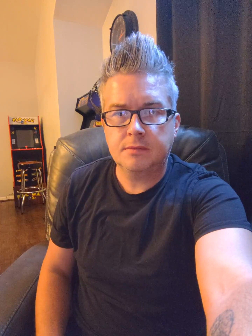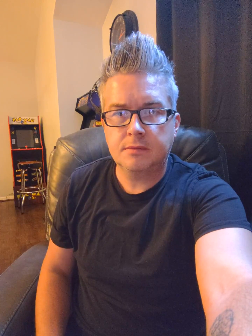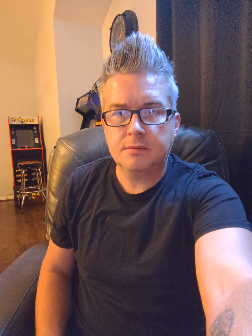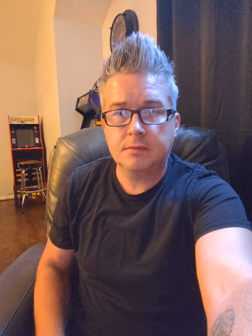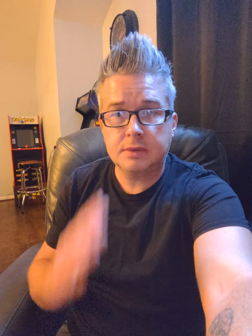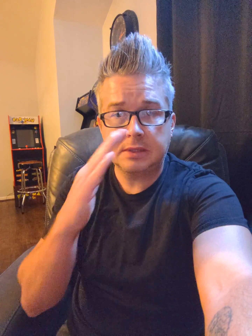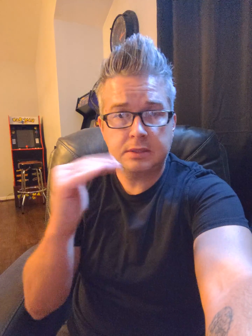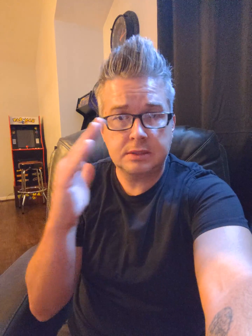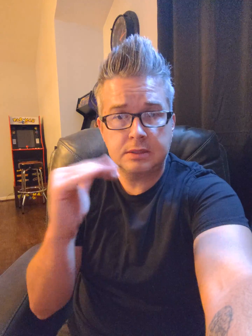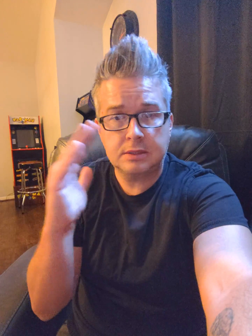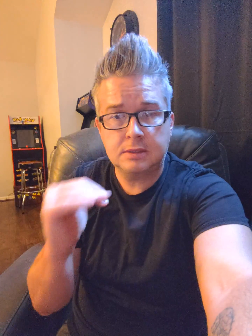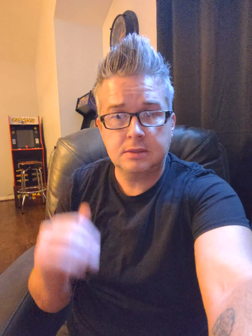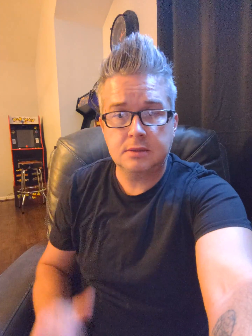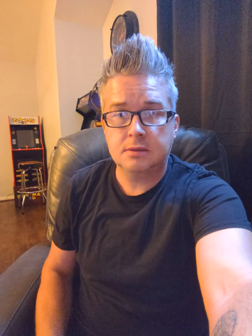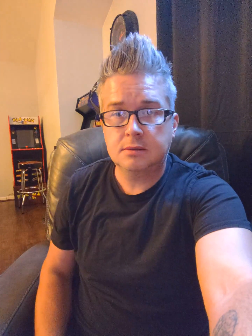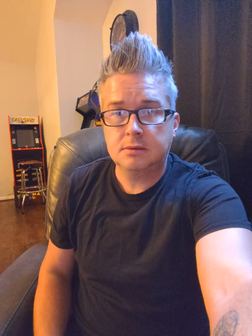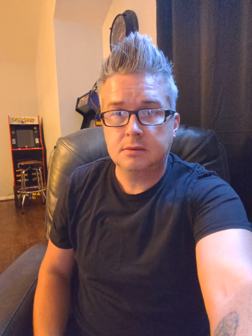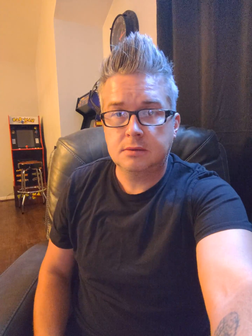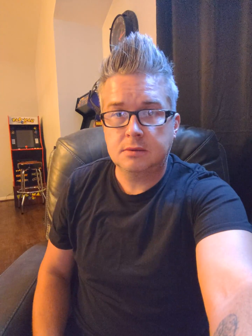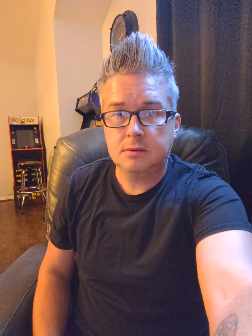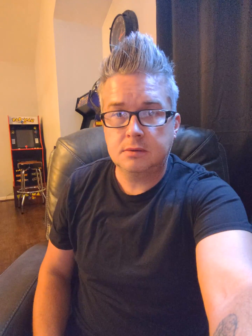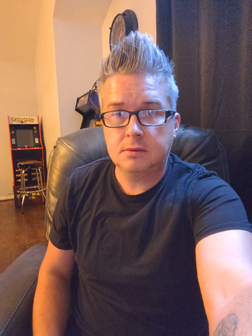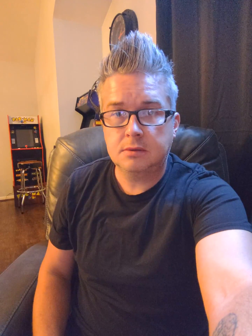downtown